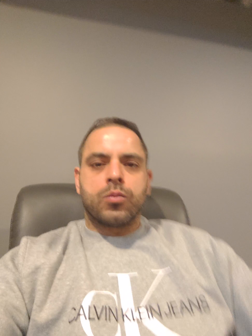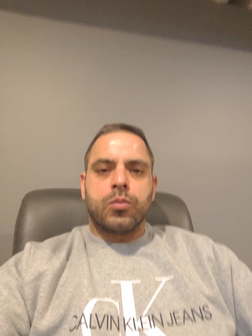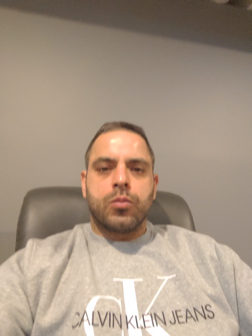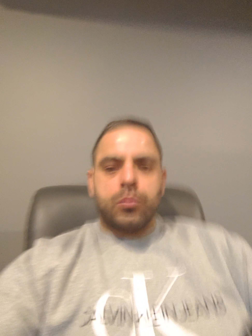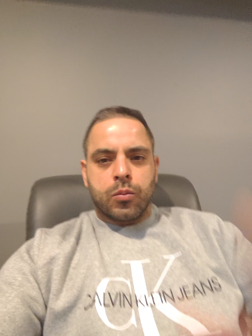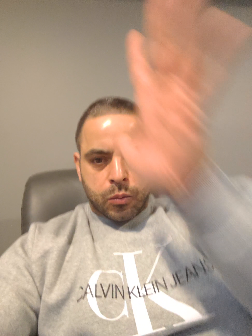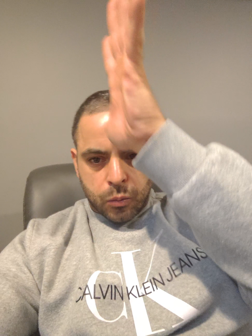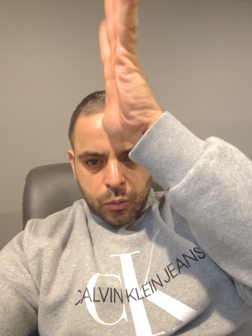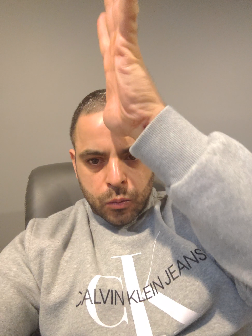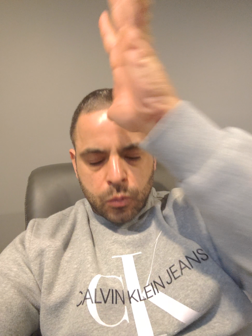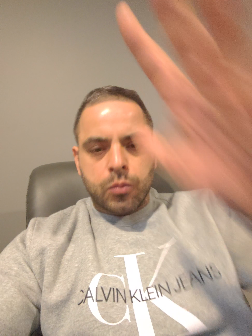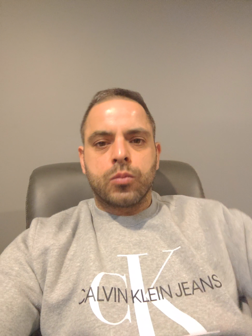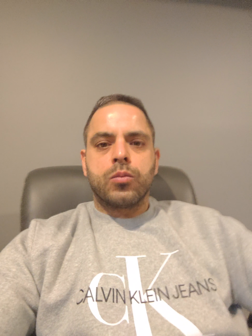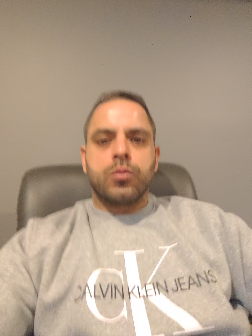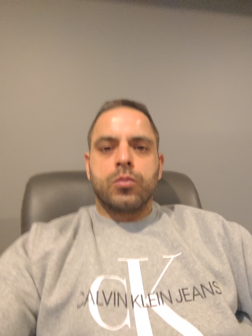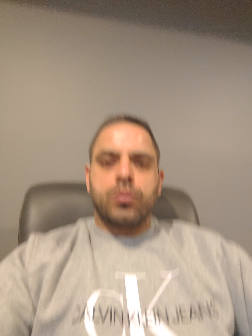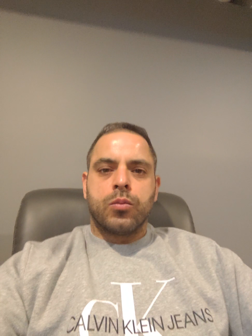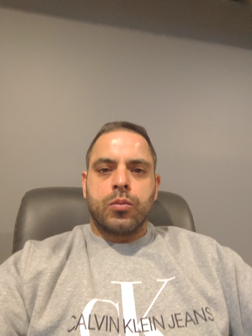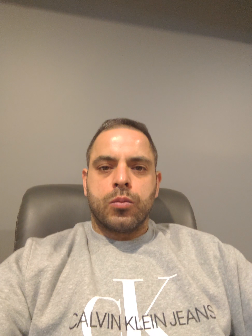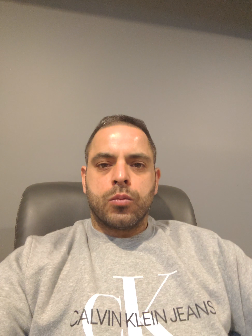dad